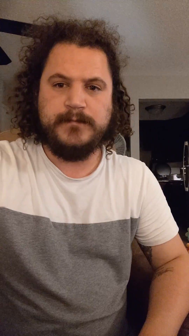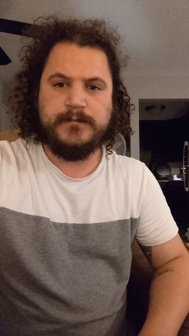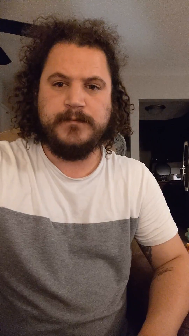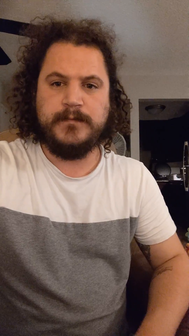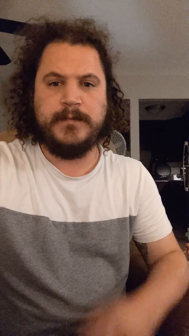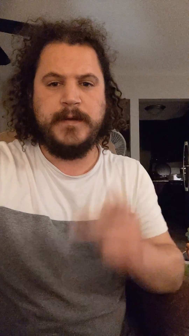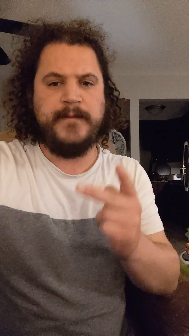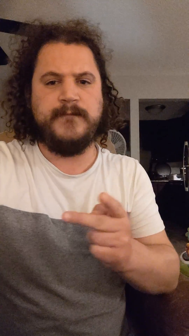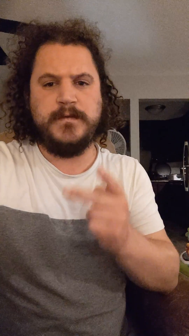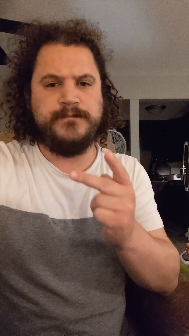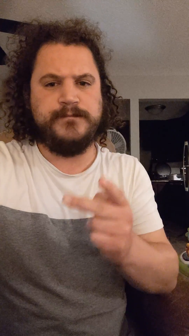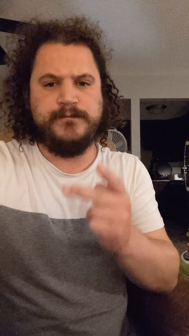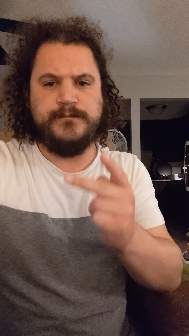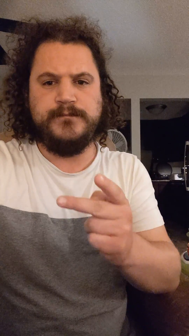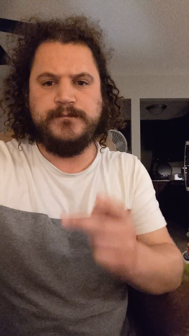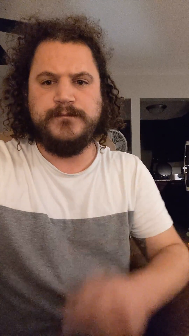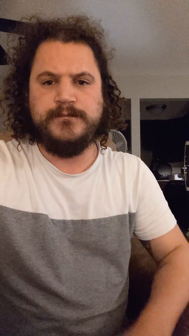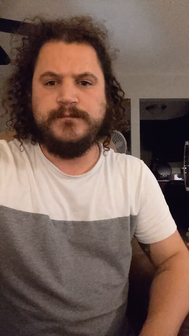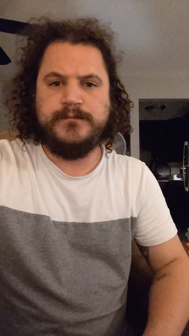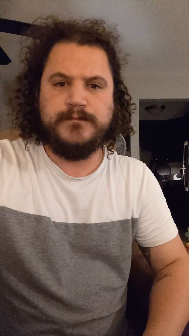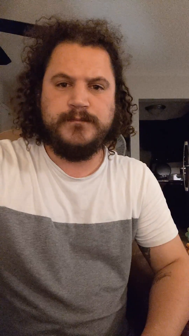careful